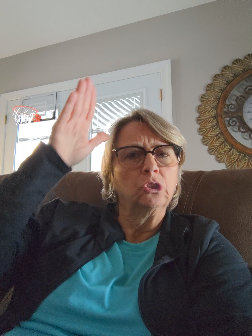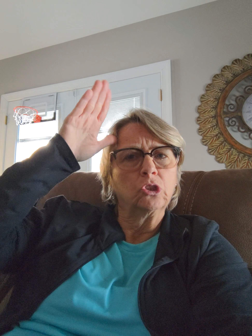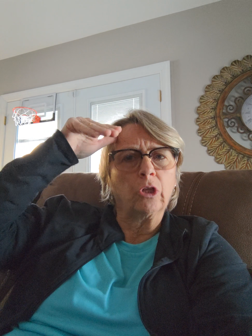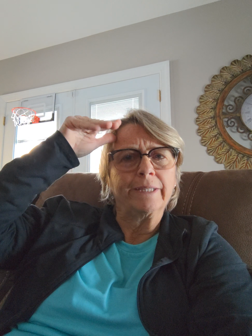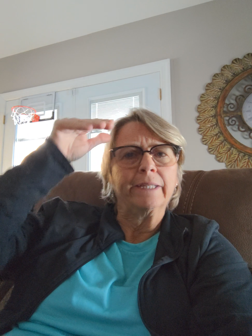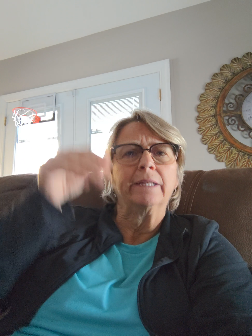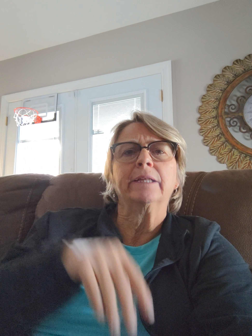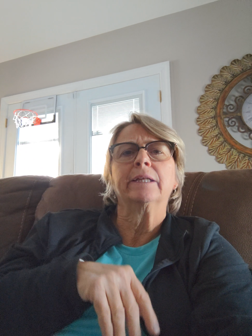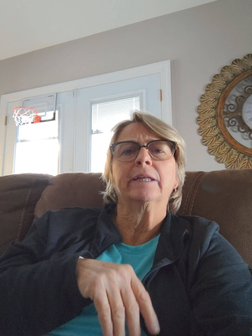donkey